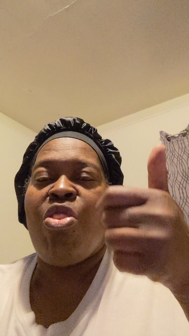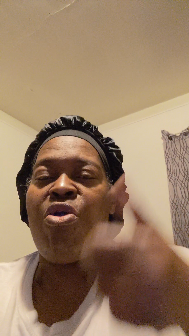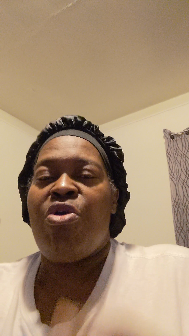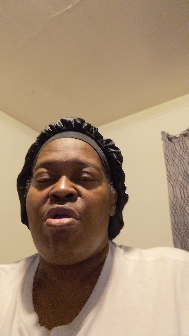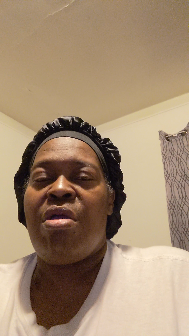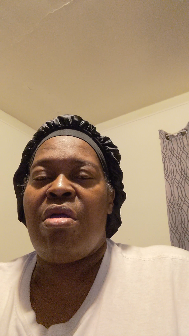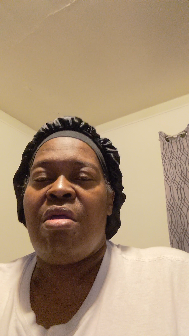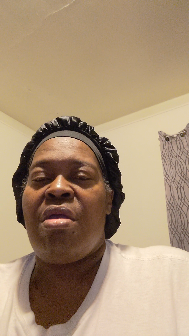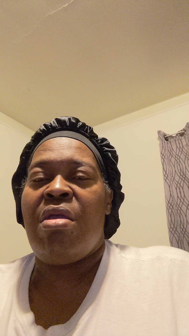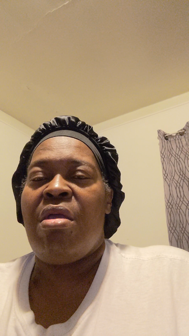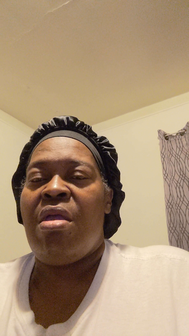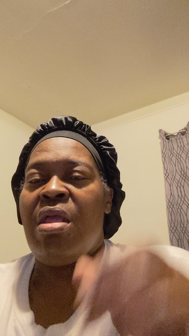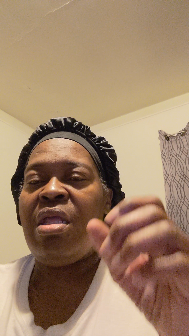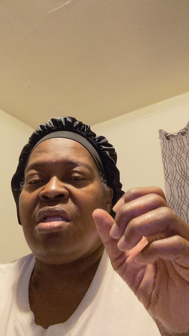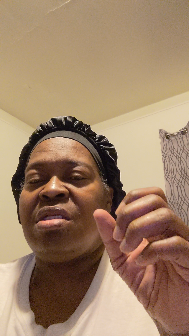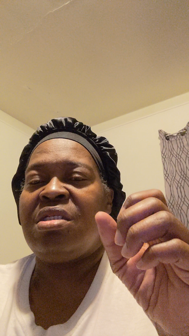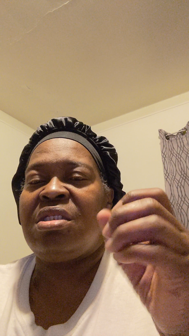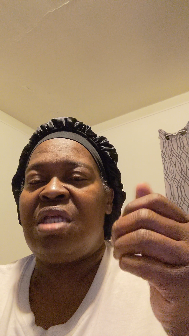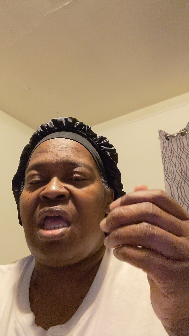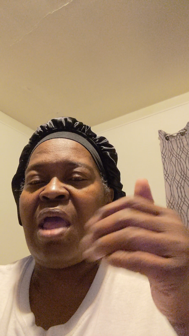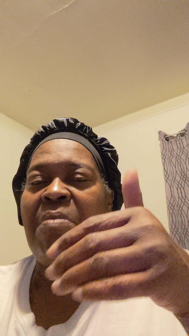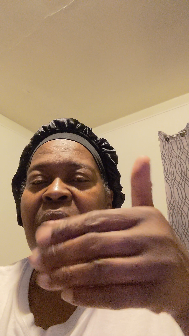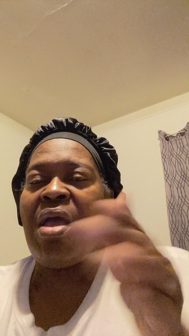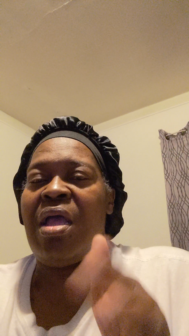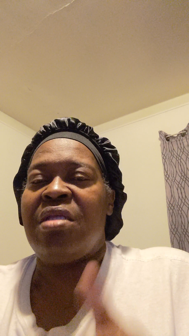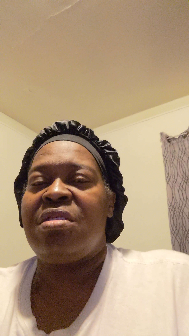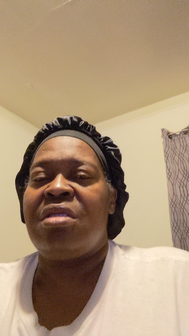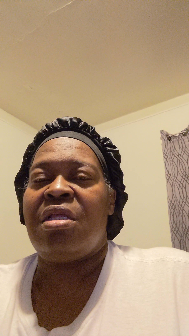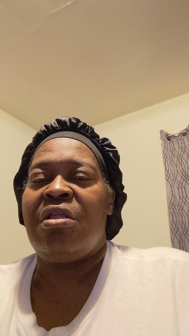sandbox